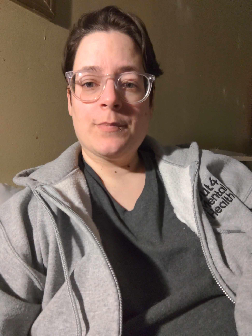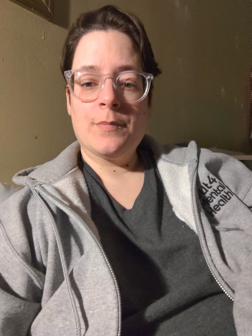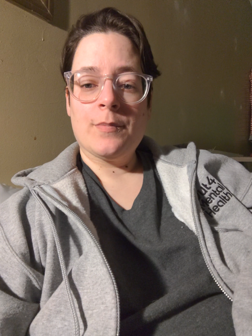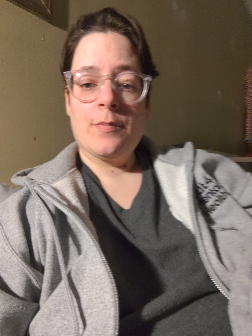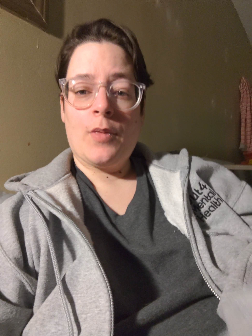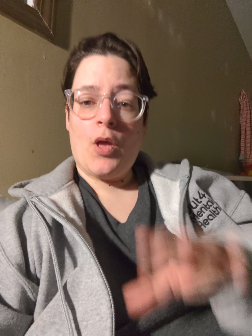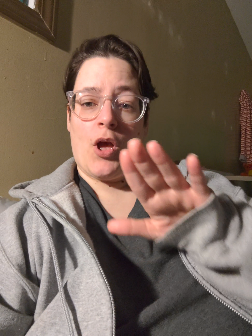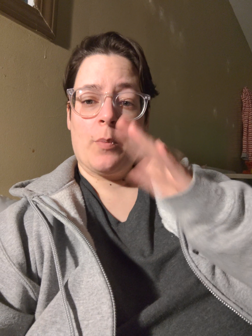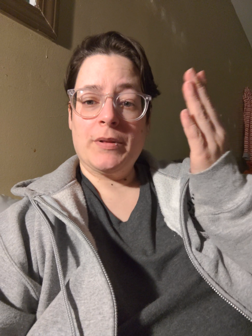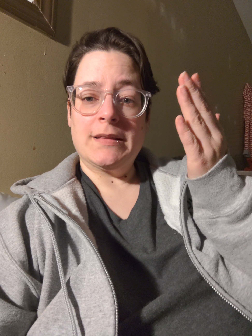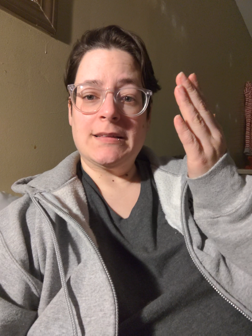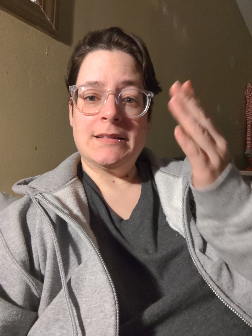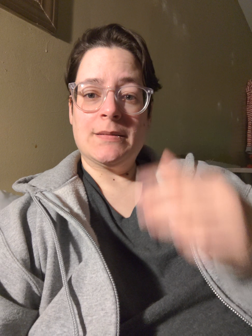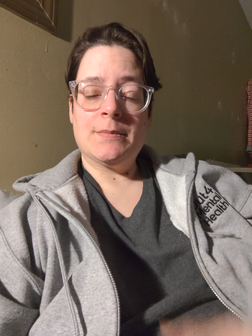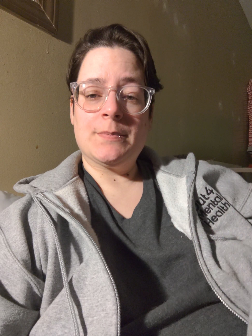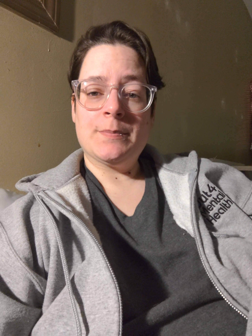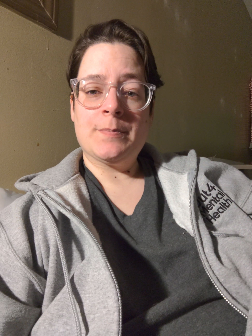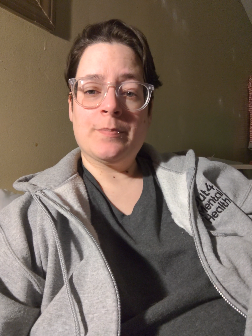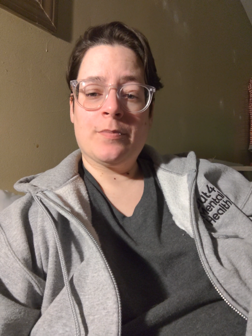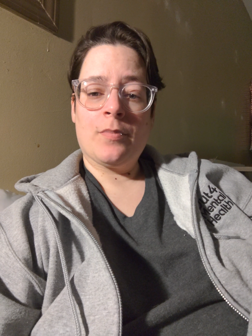open